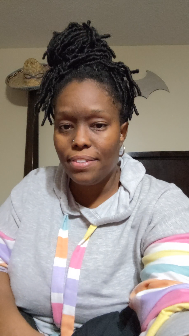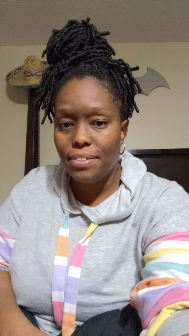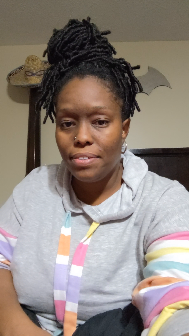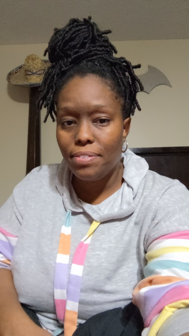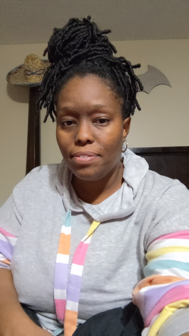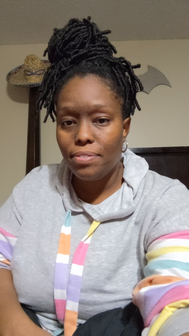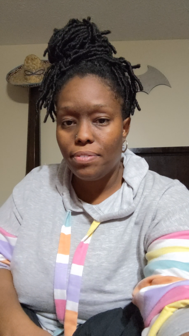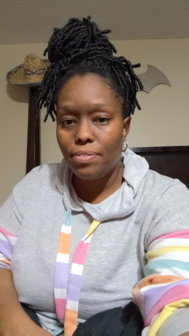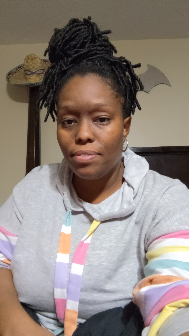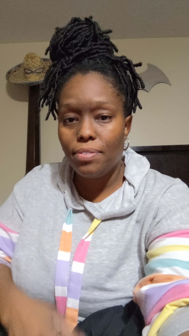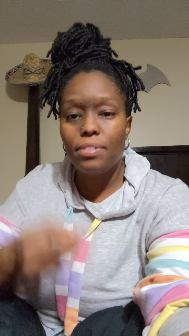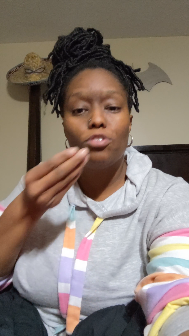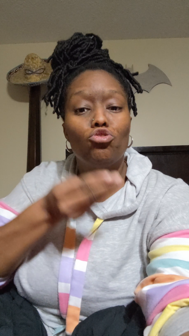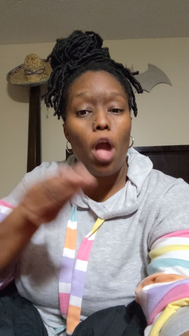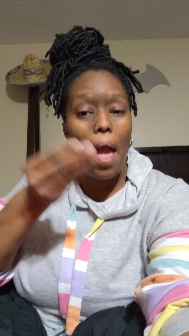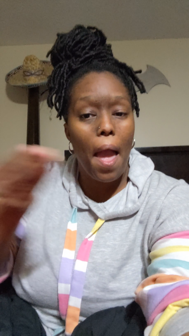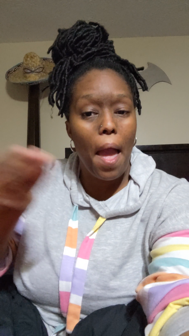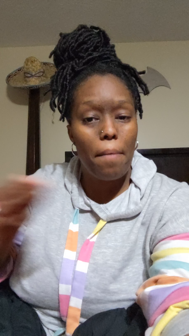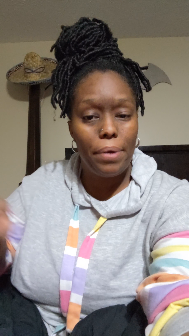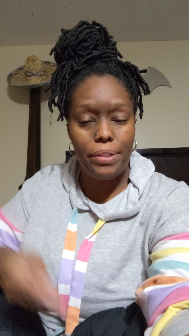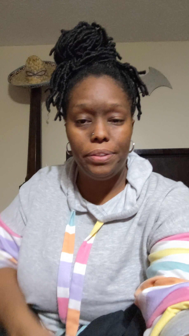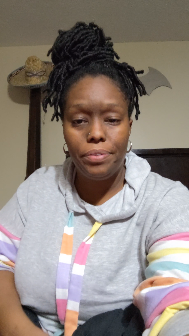shopping